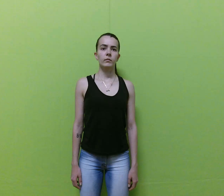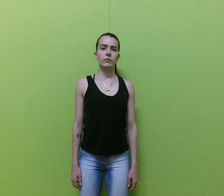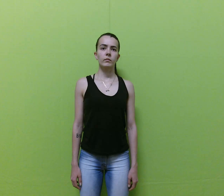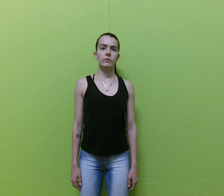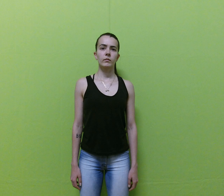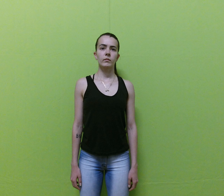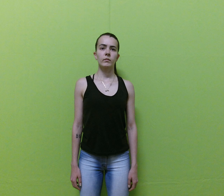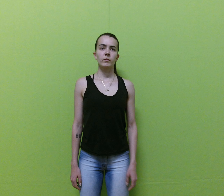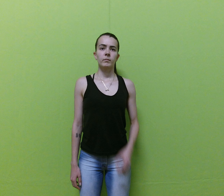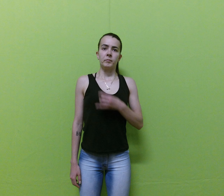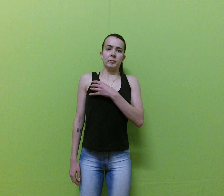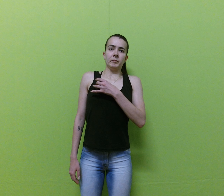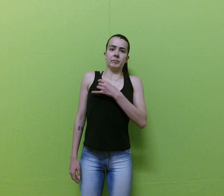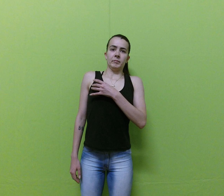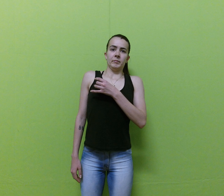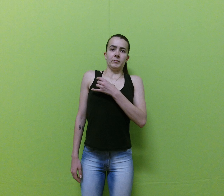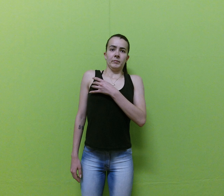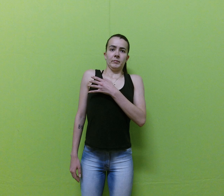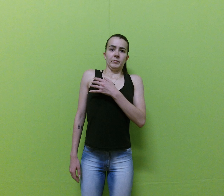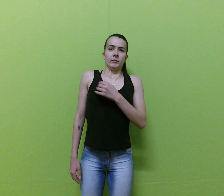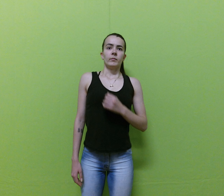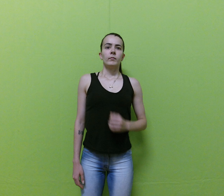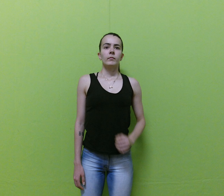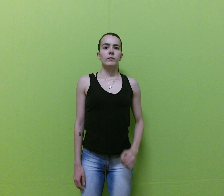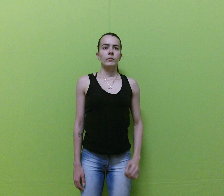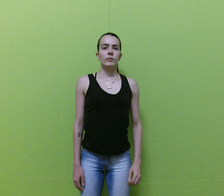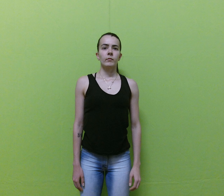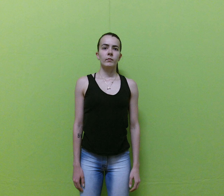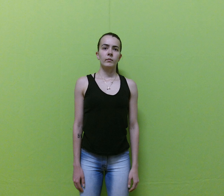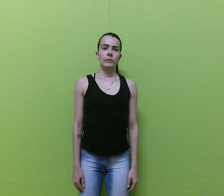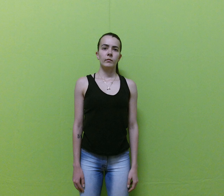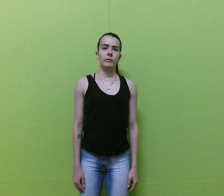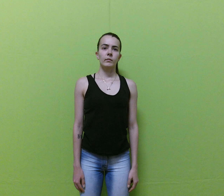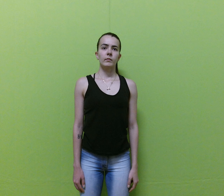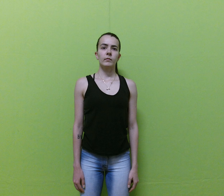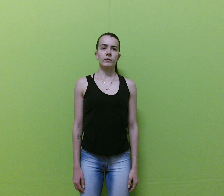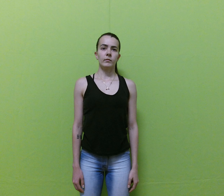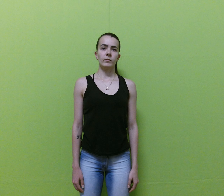medo